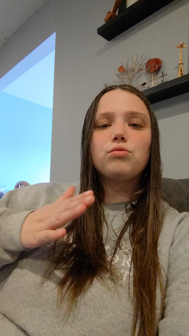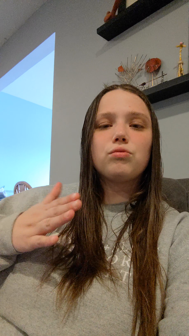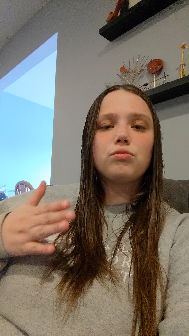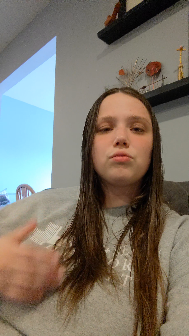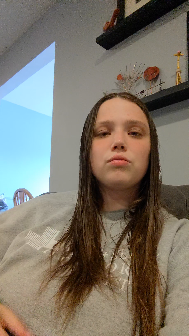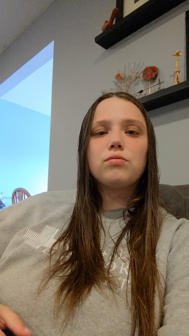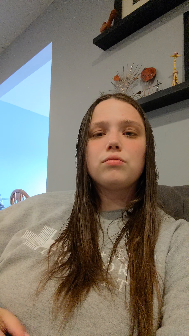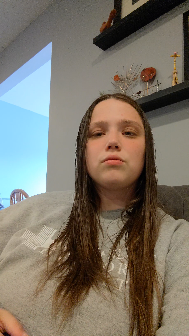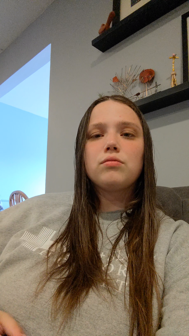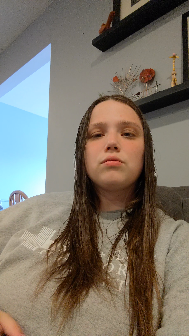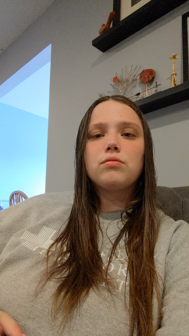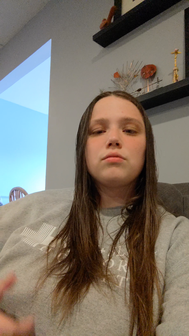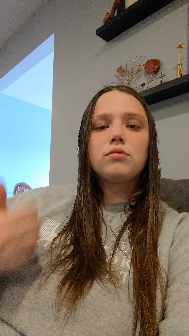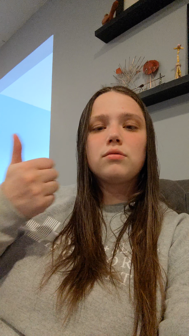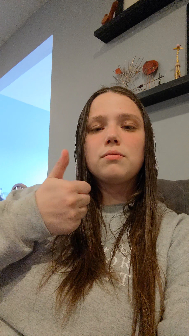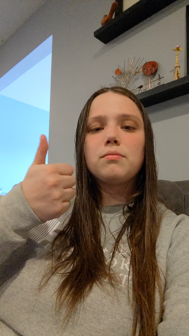game